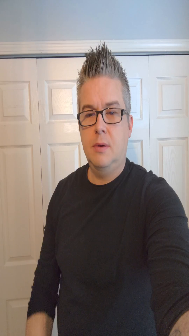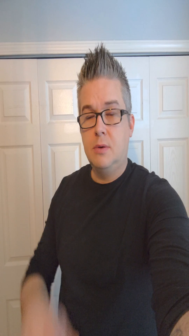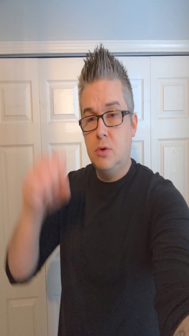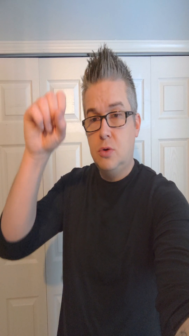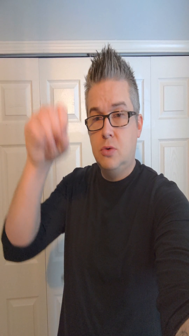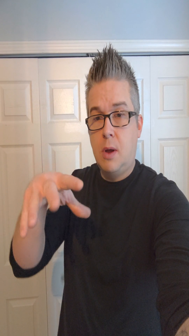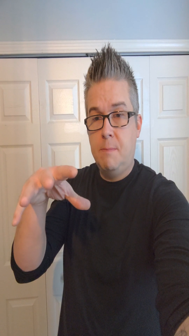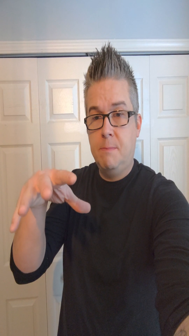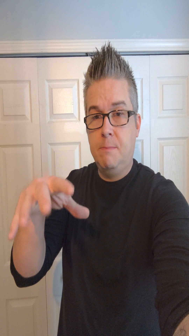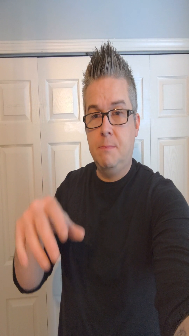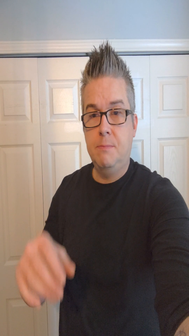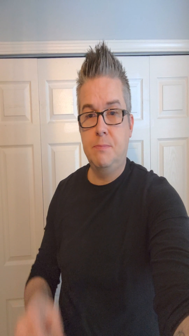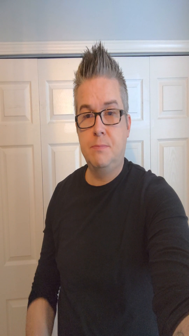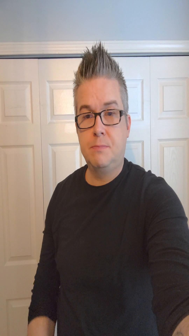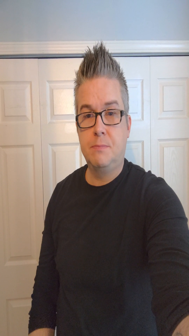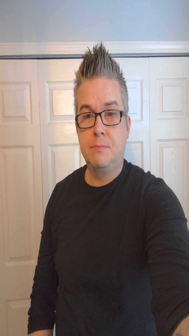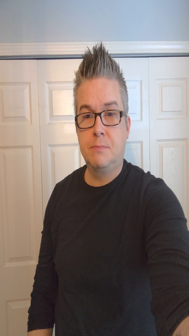drop